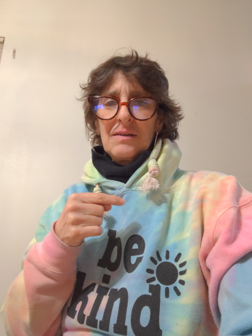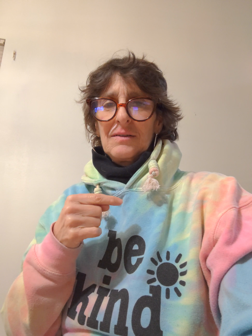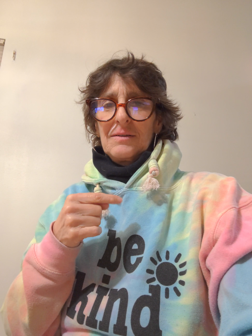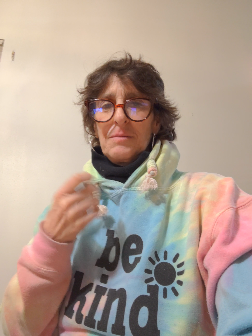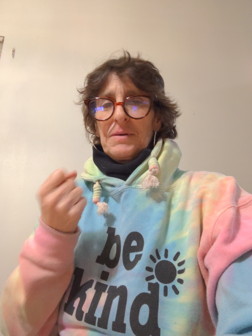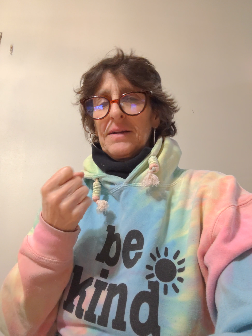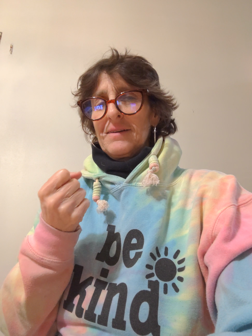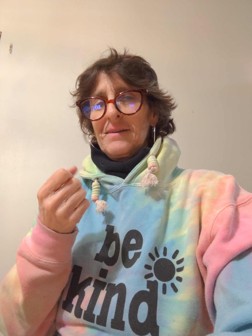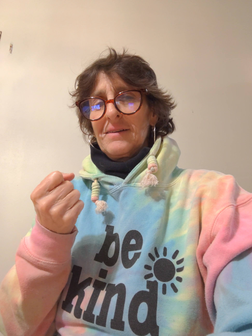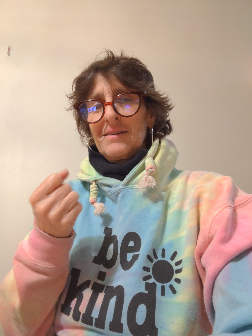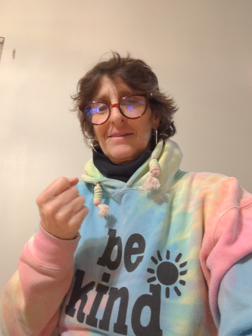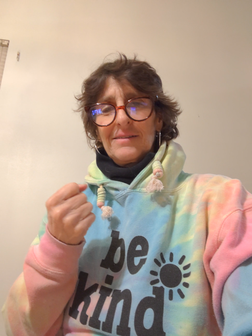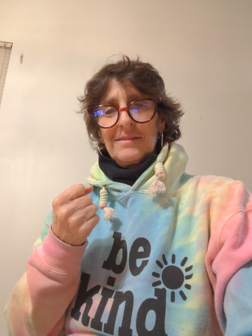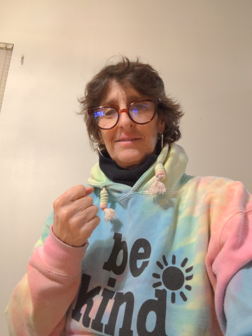milk